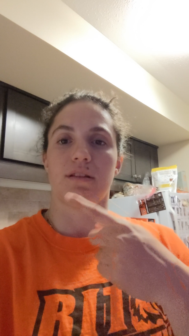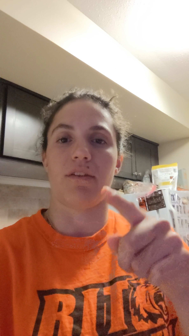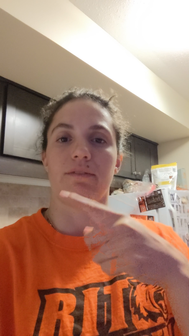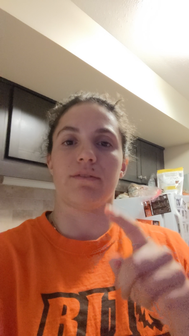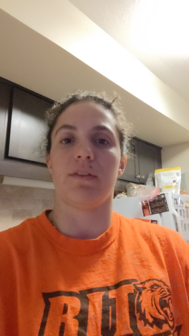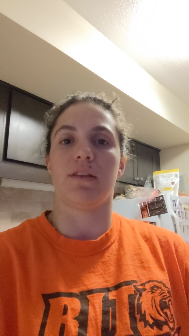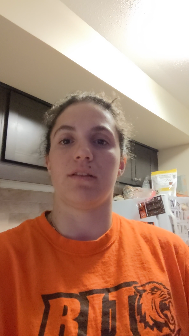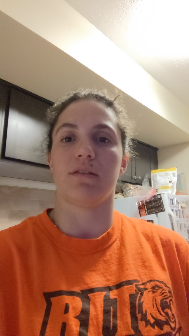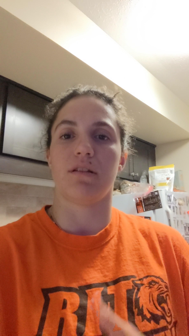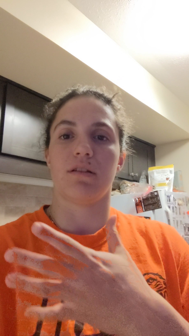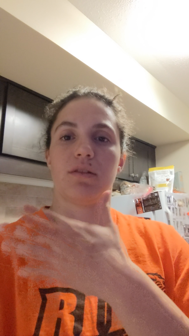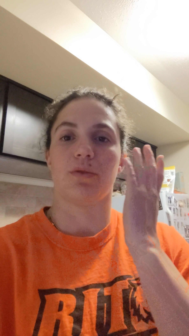all gone